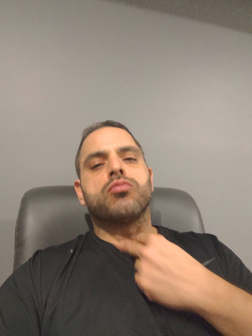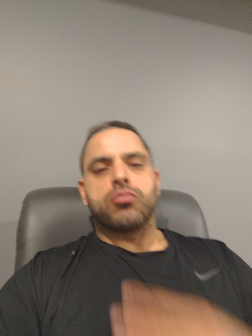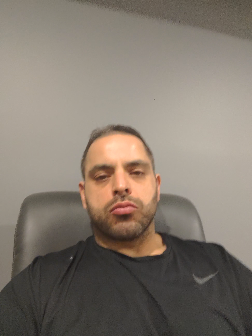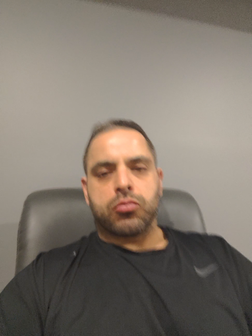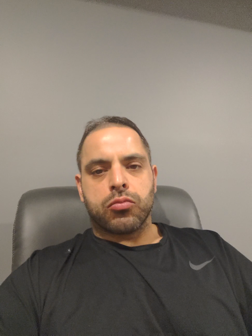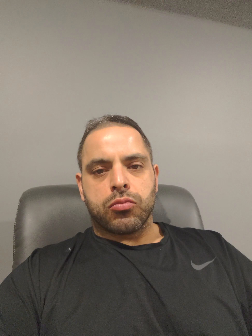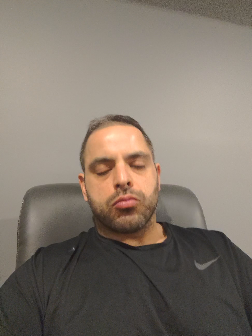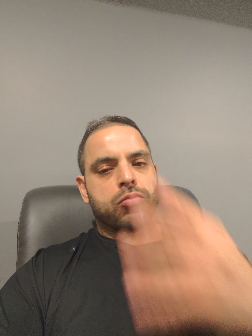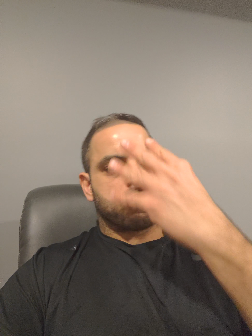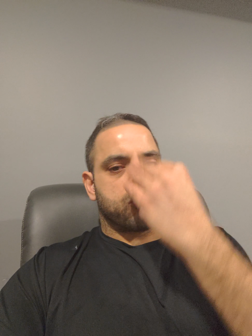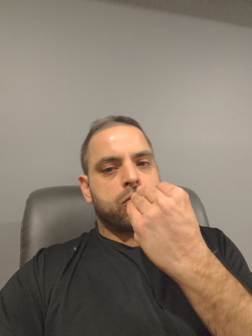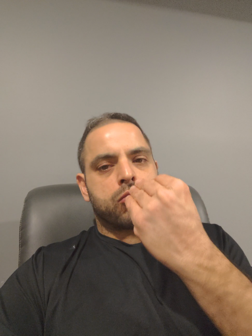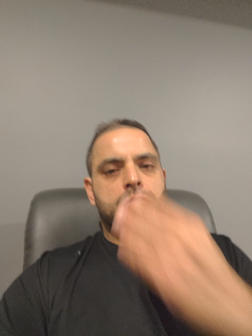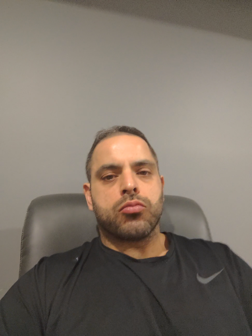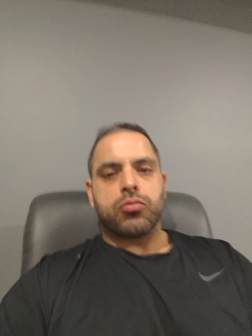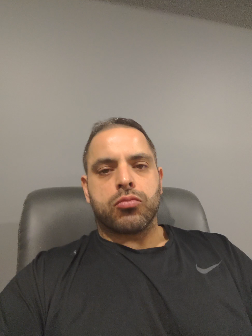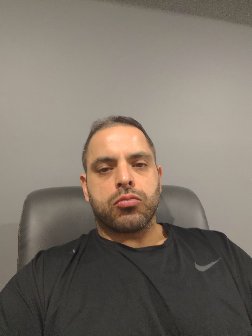sleepy